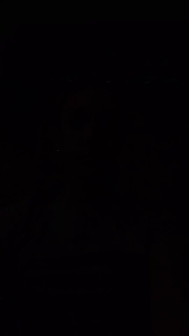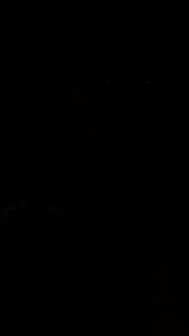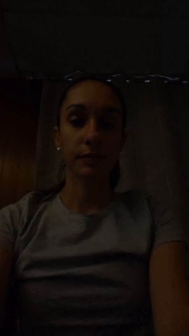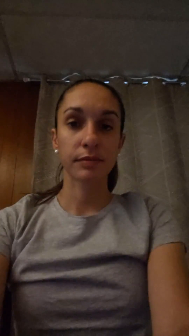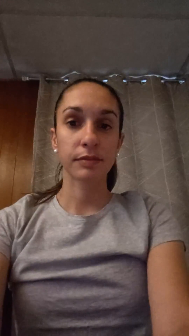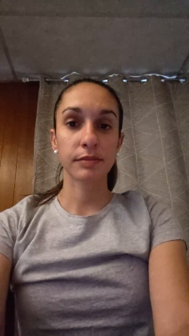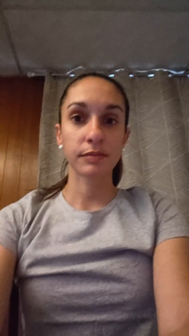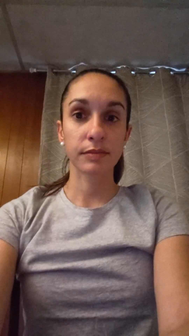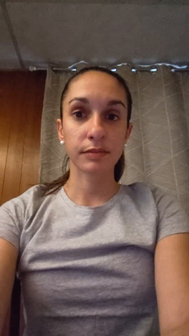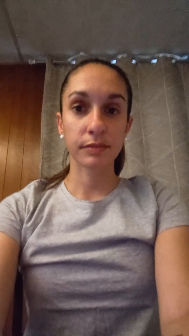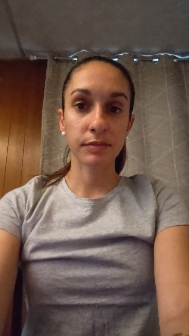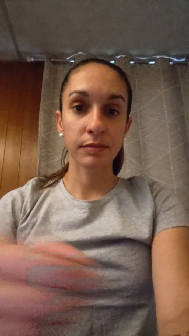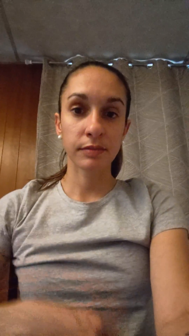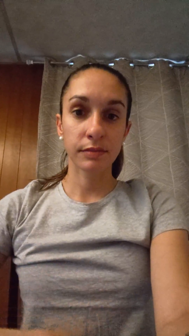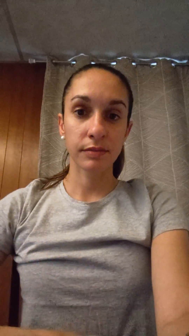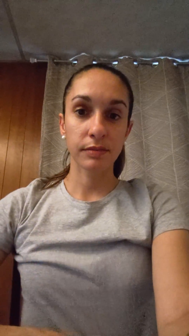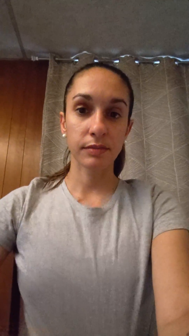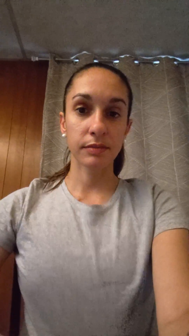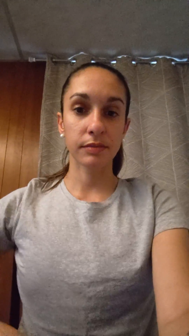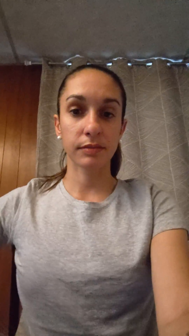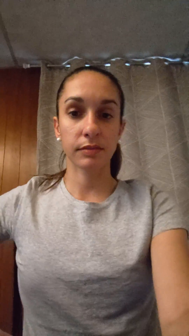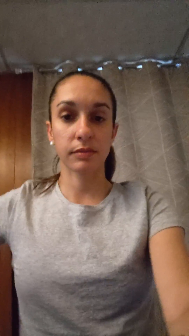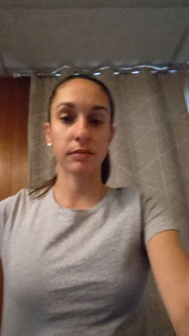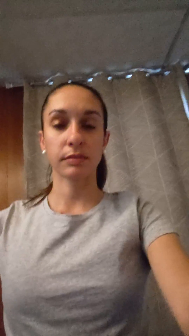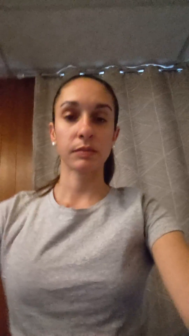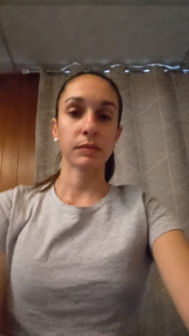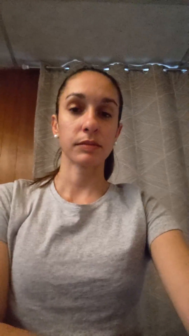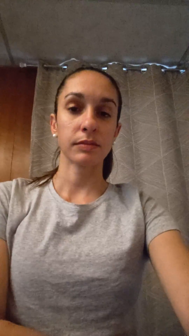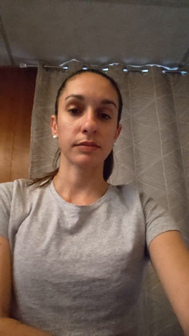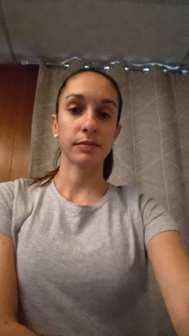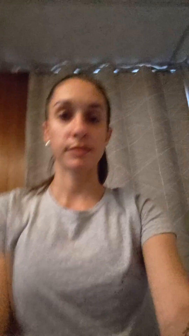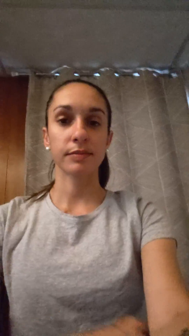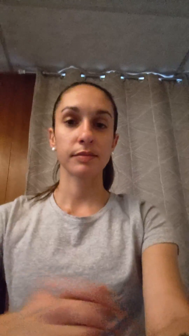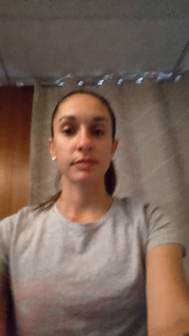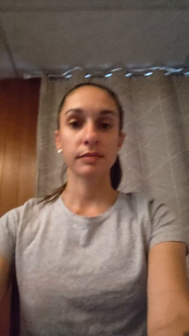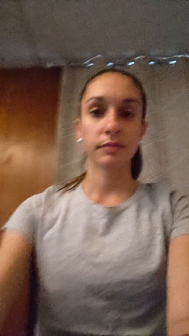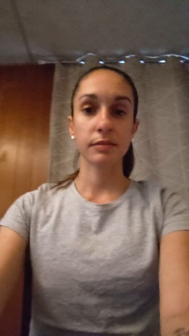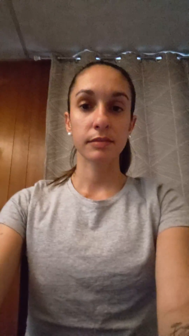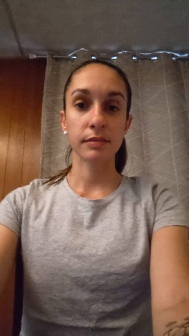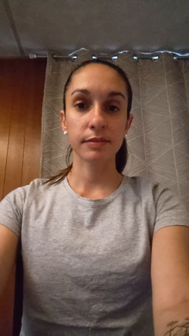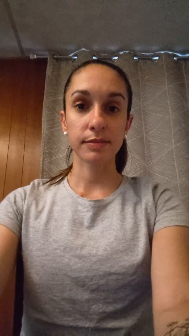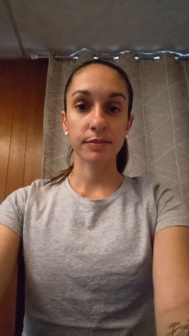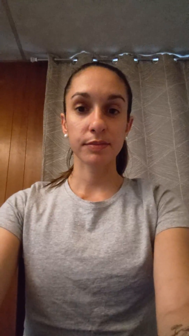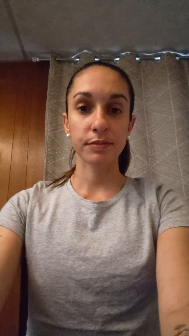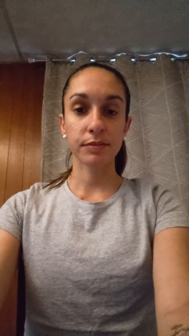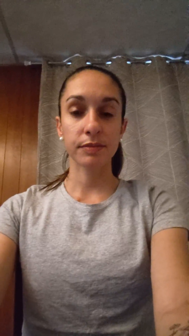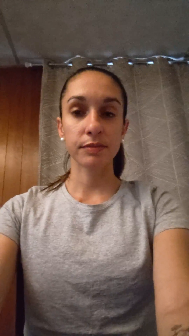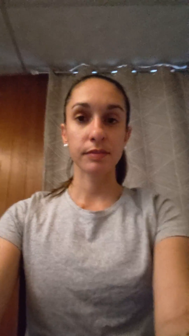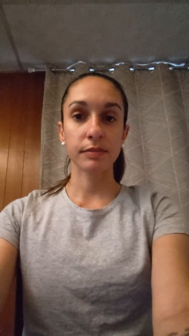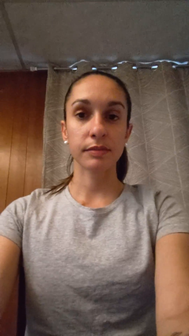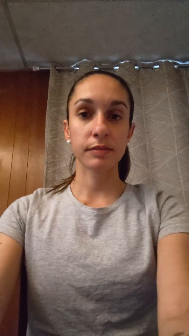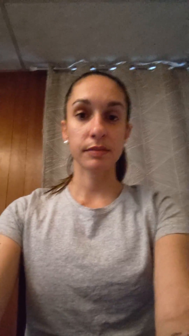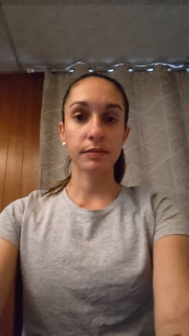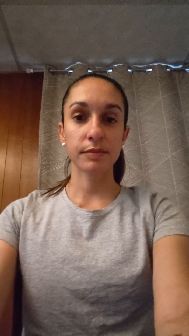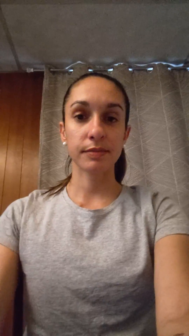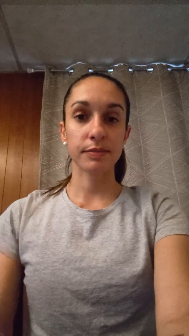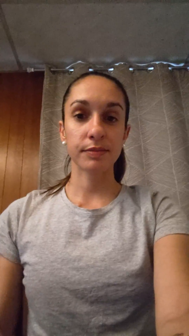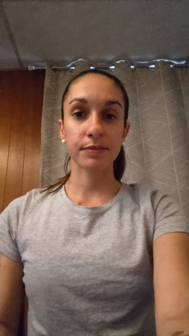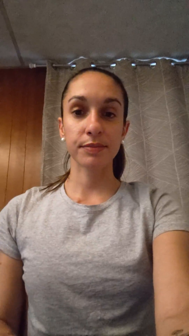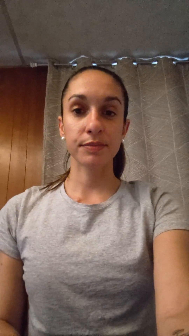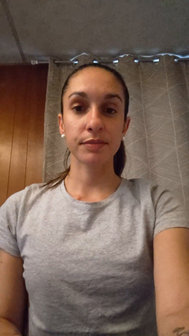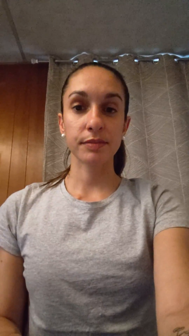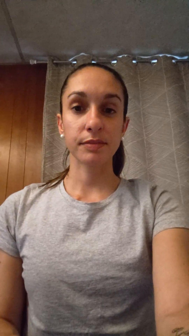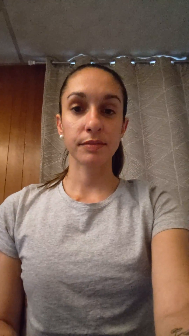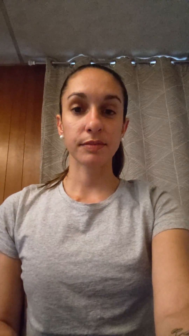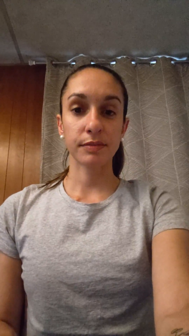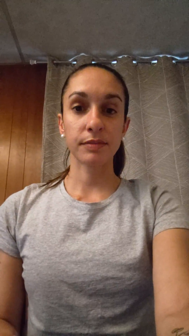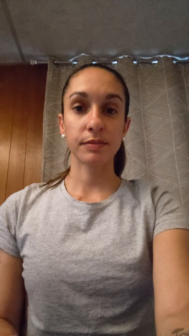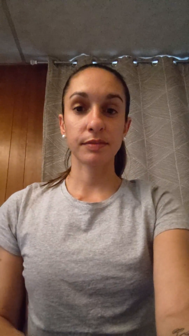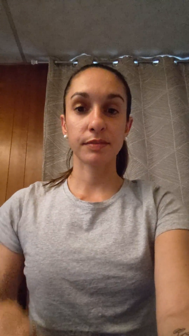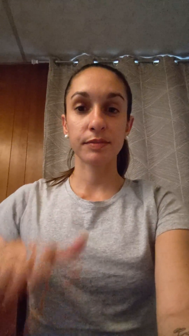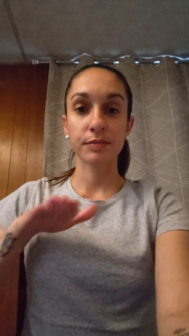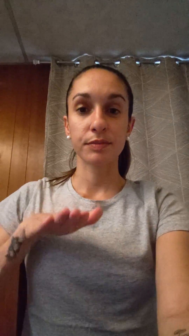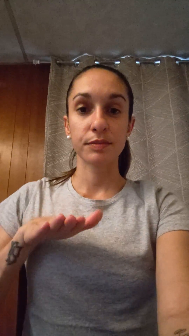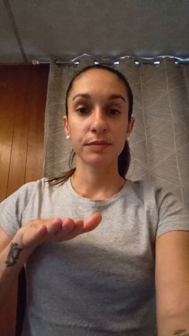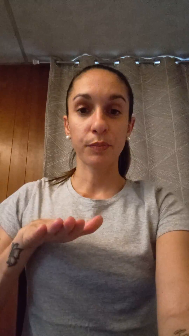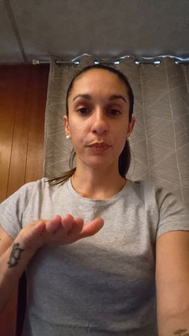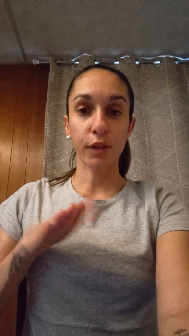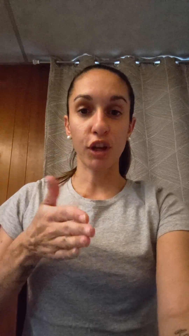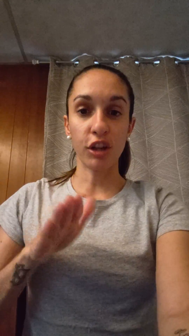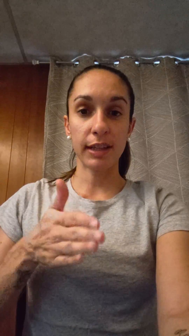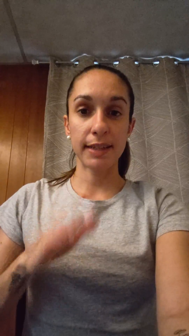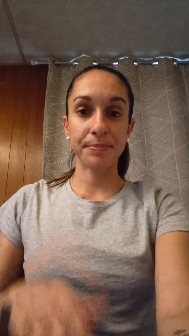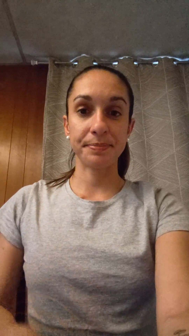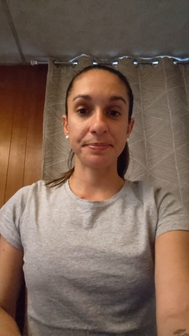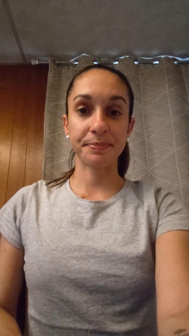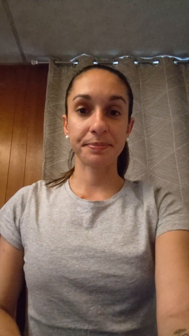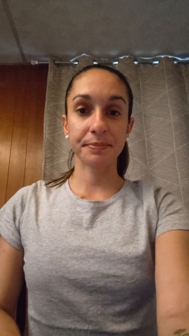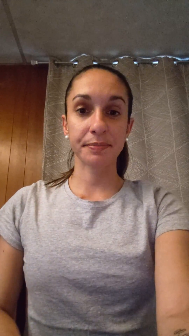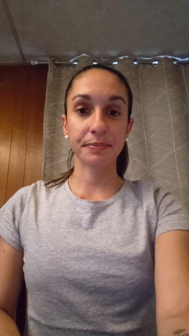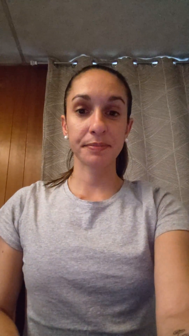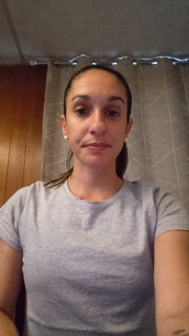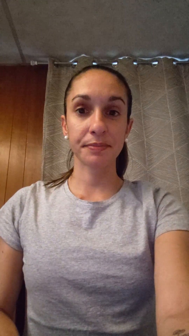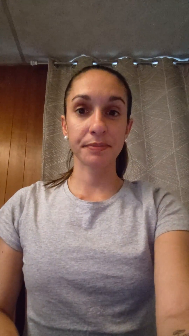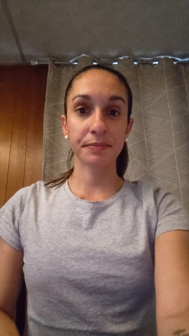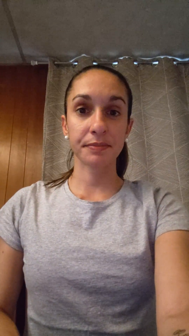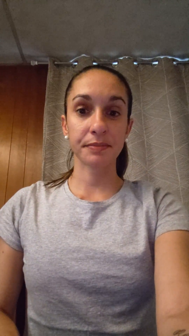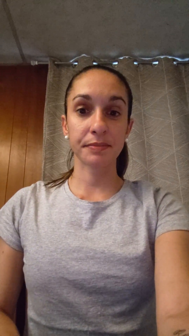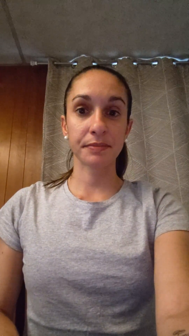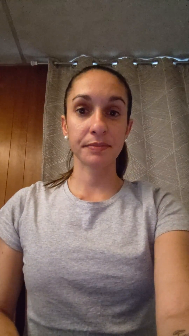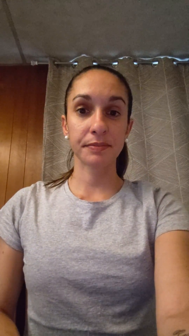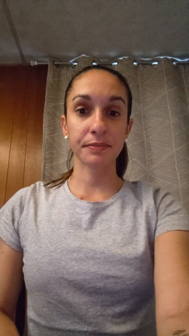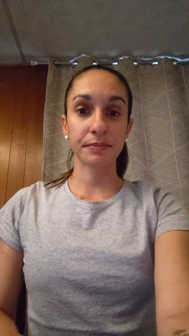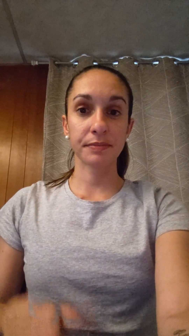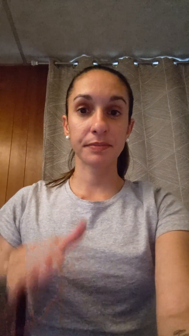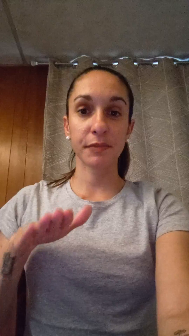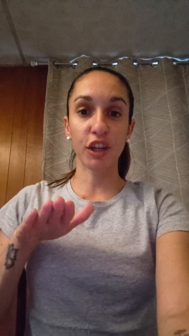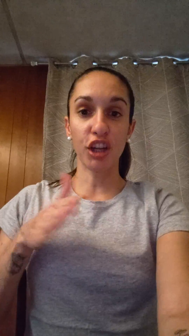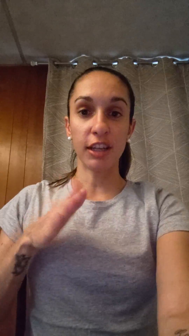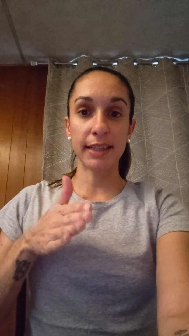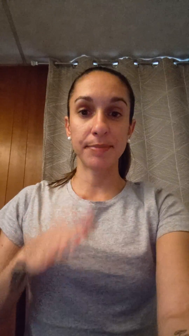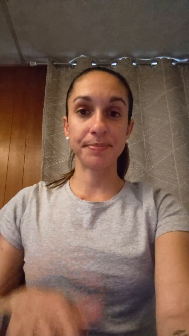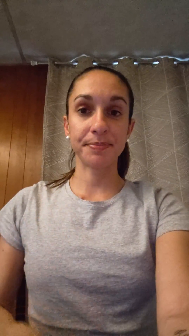cook